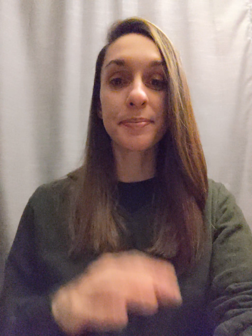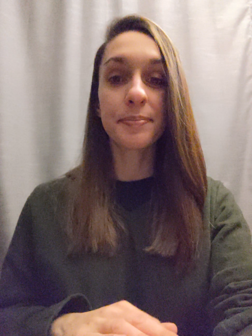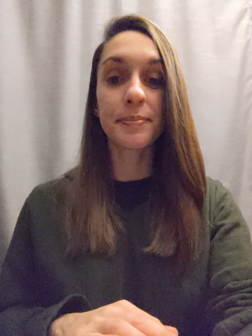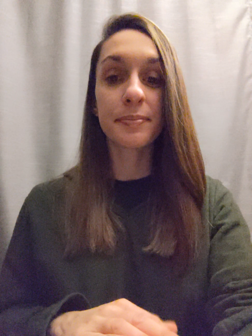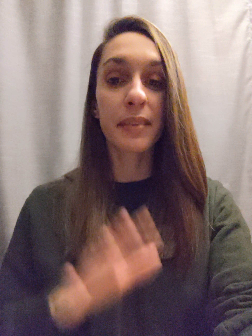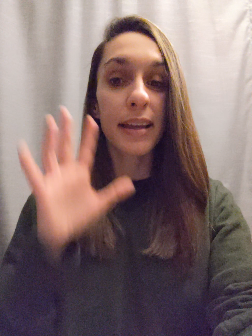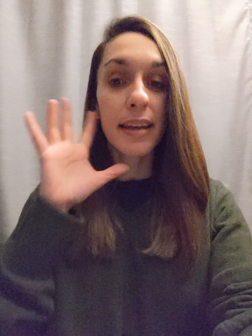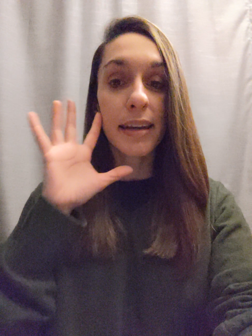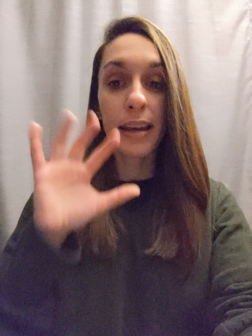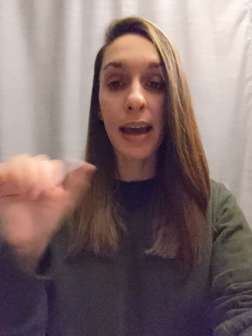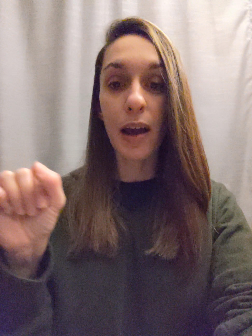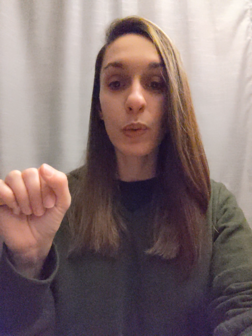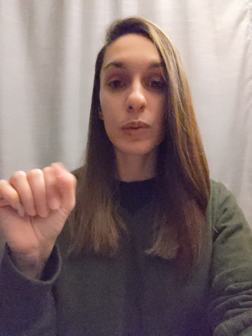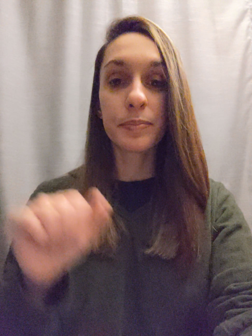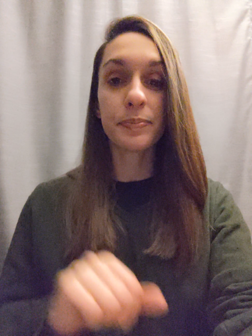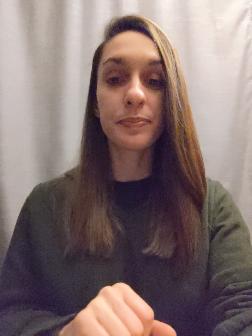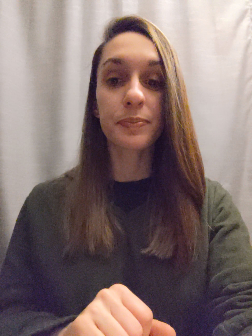loud